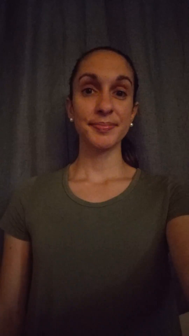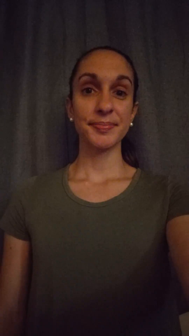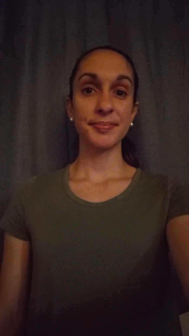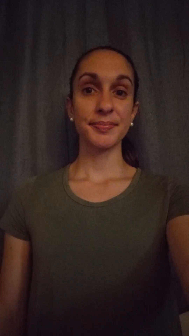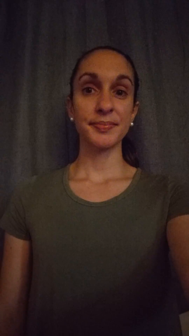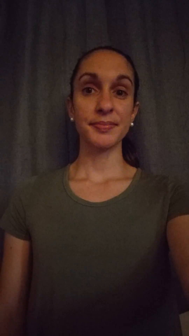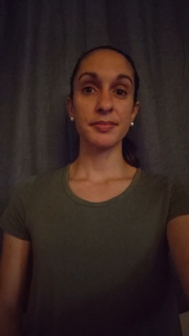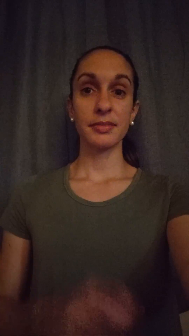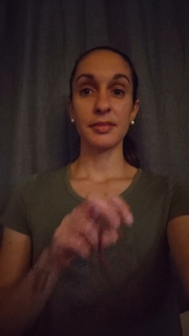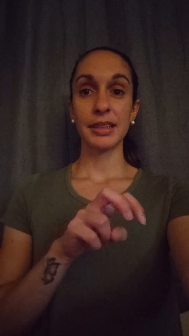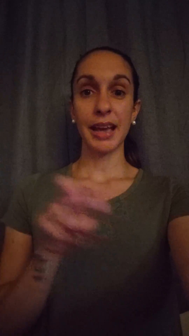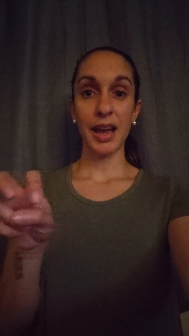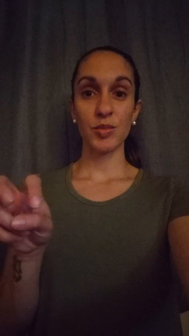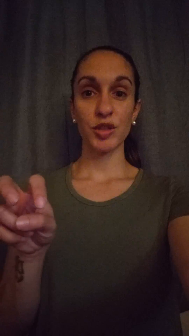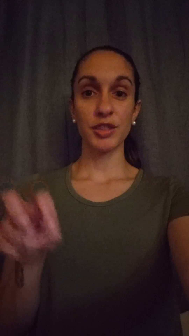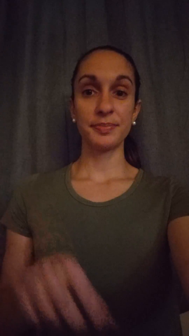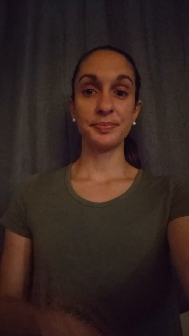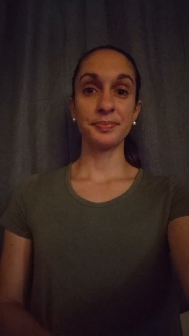couch